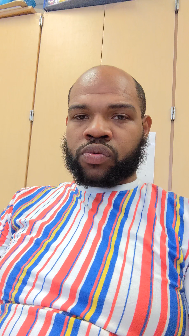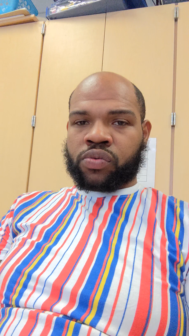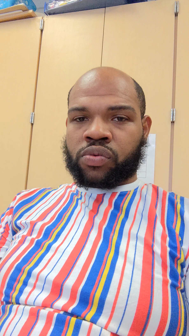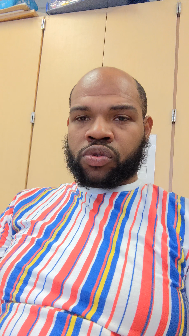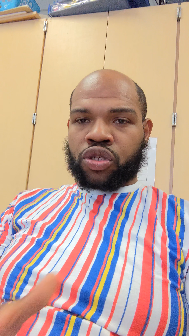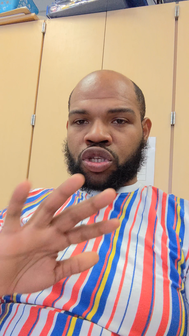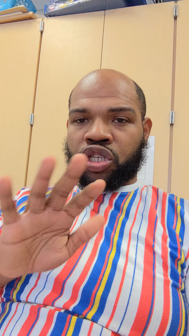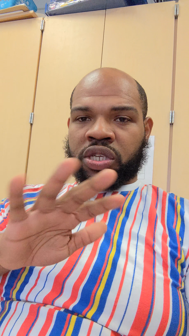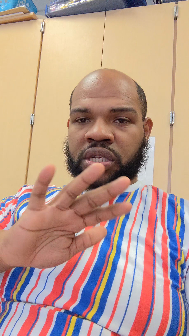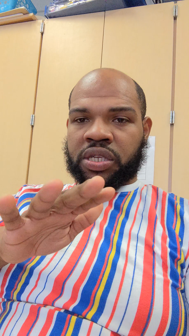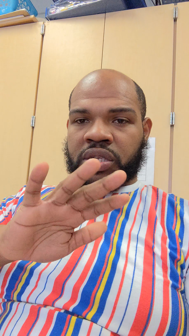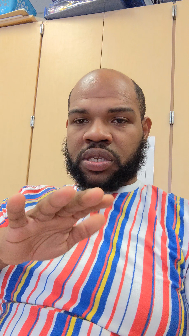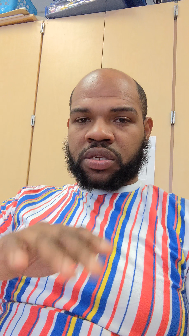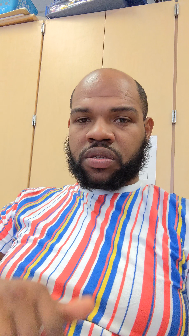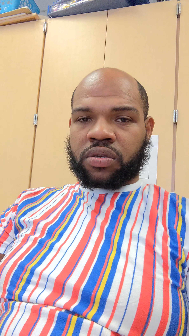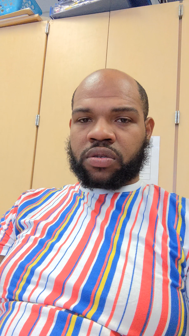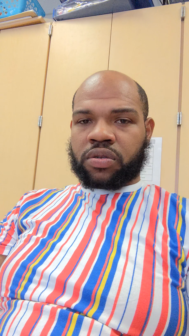cheese